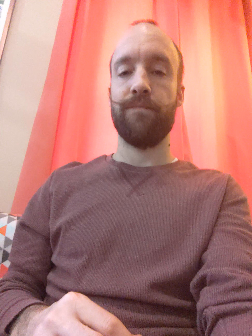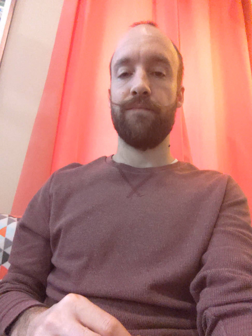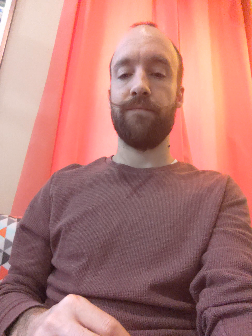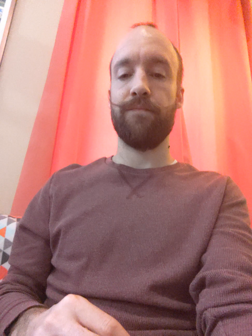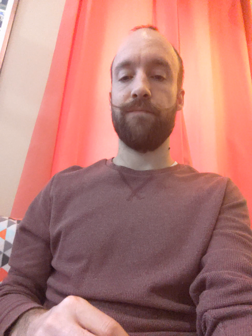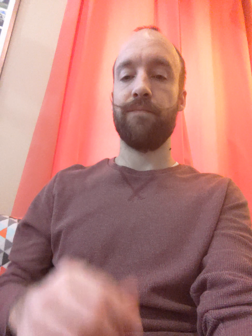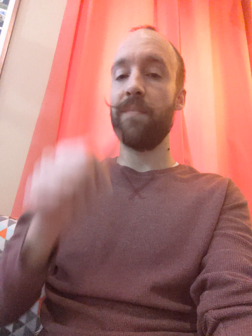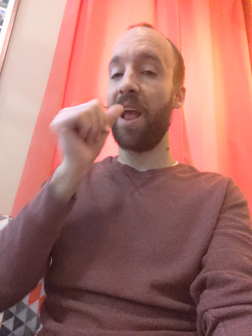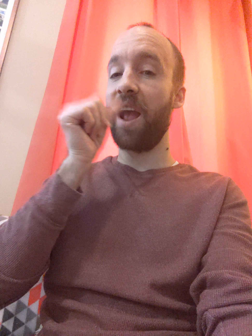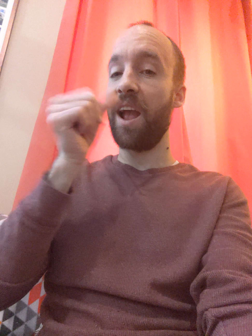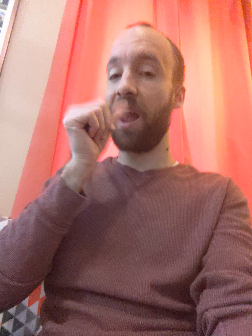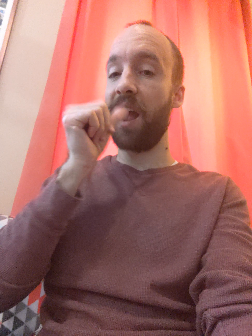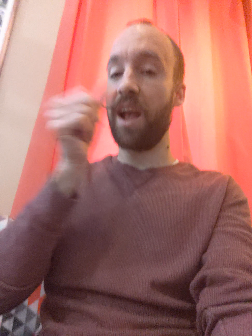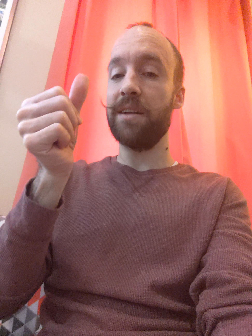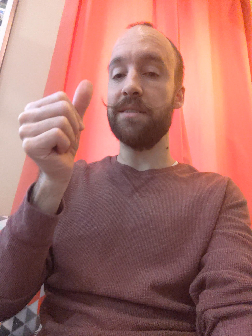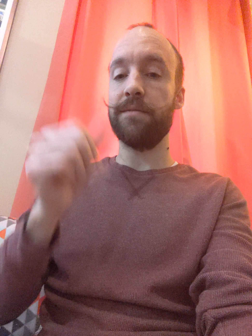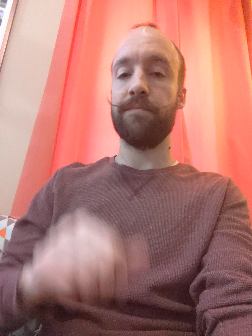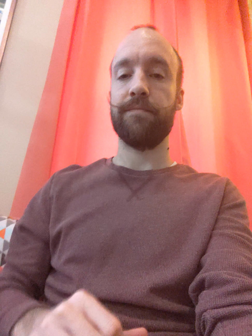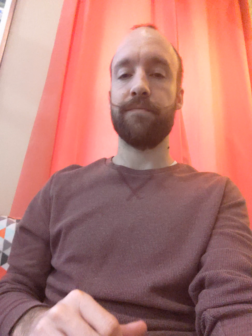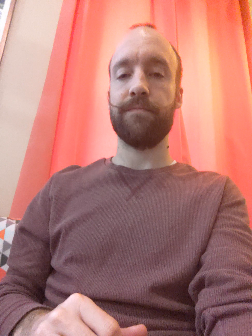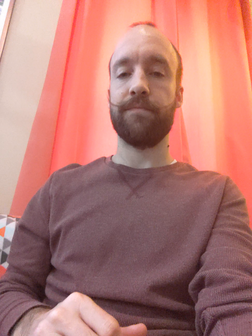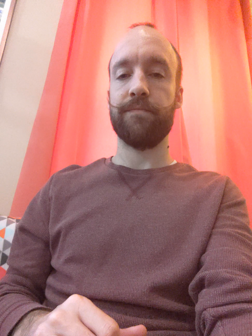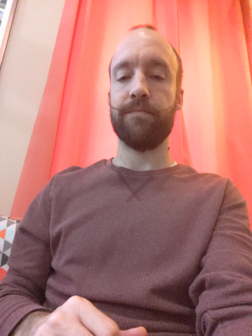nuts